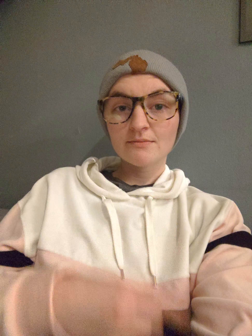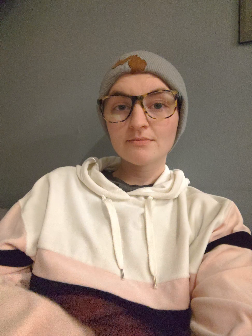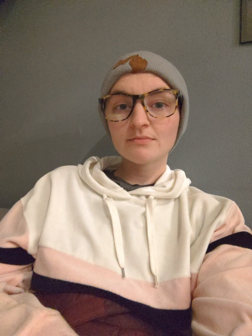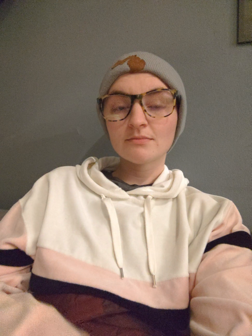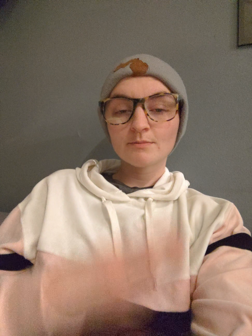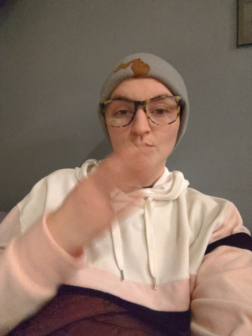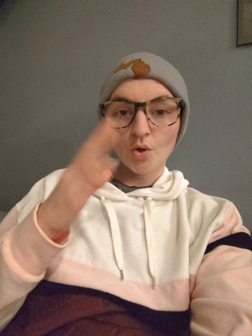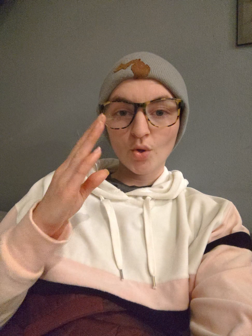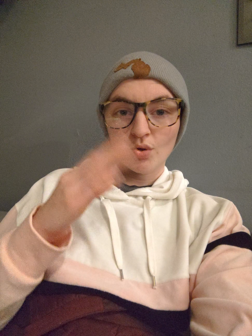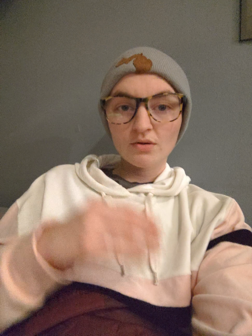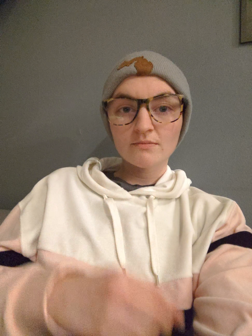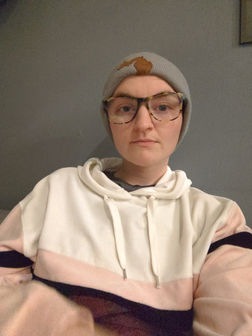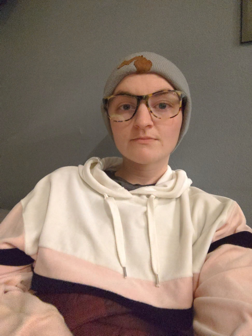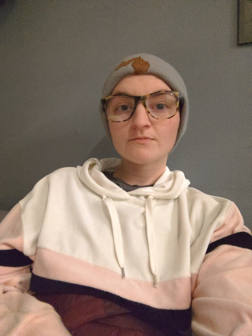blue